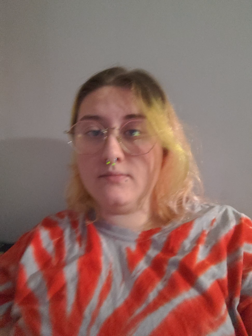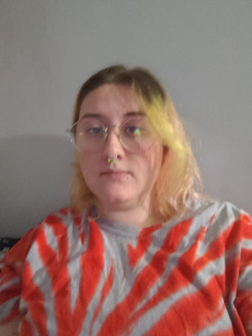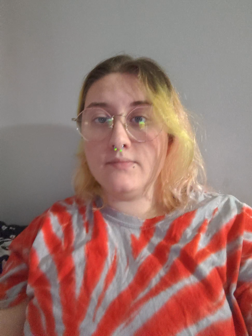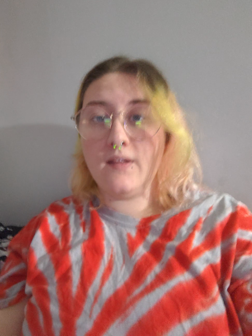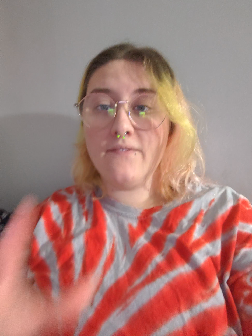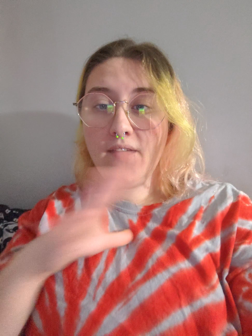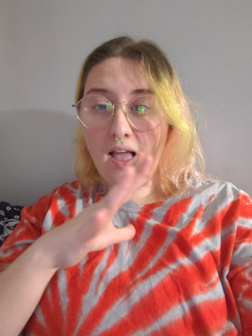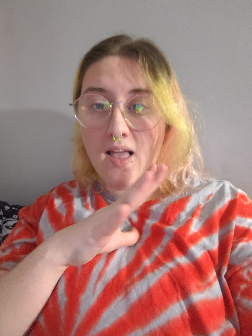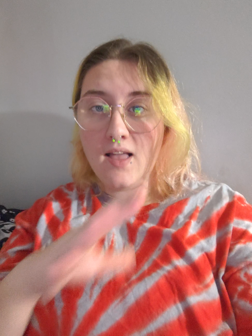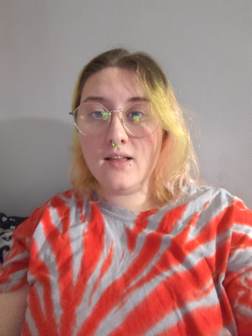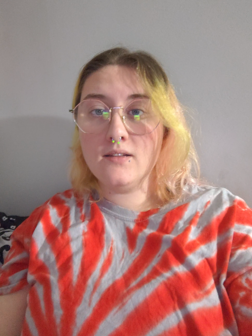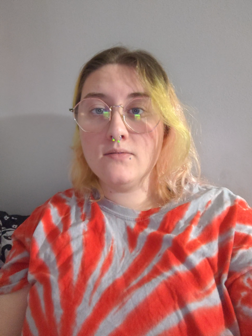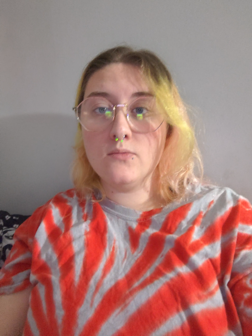fine